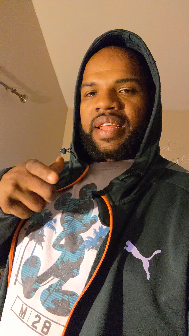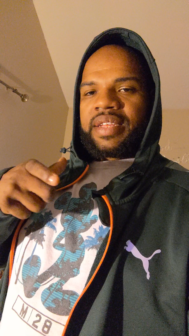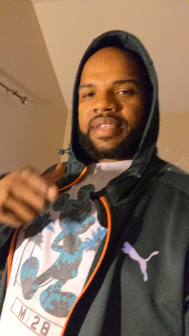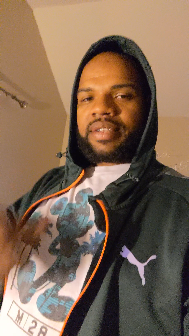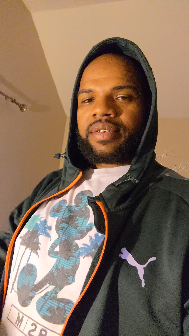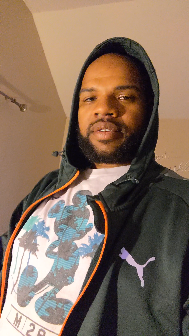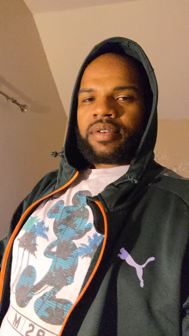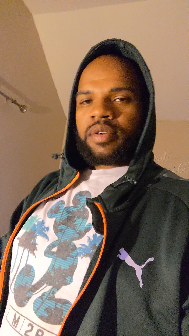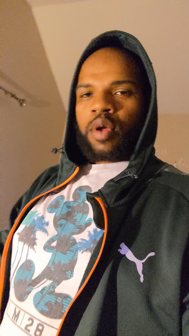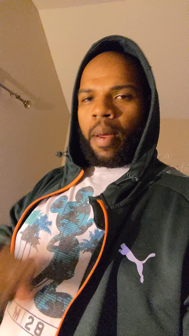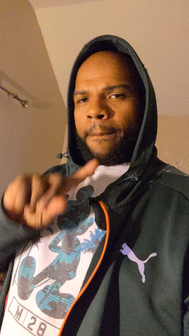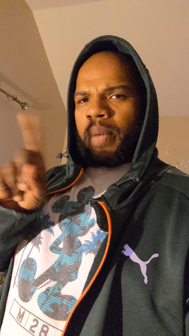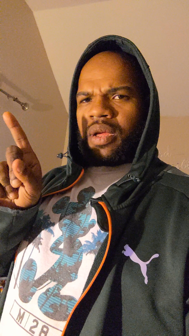but